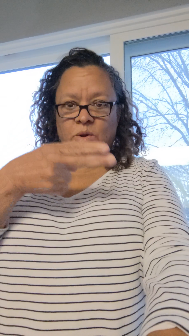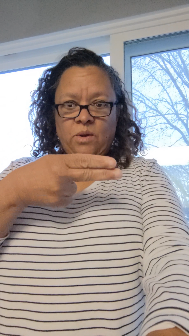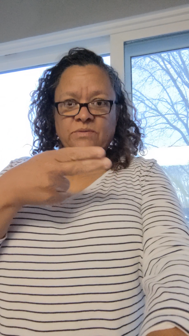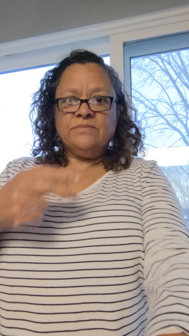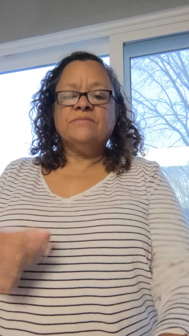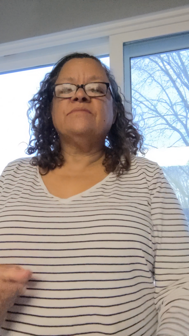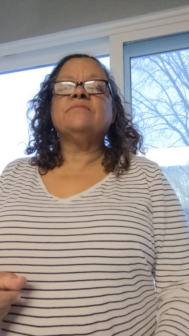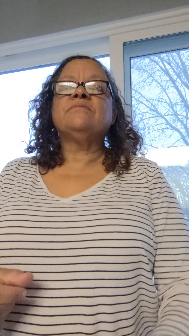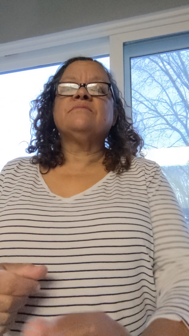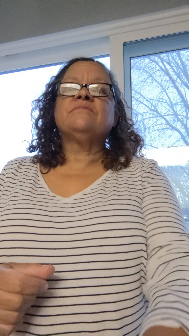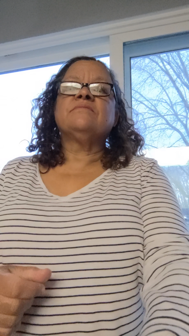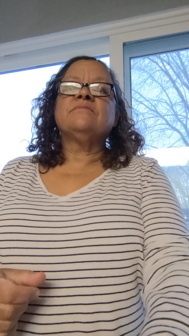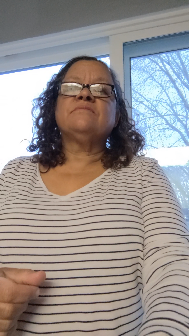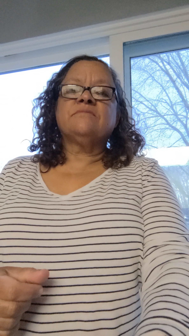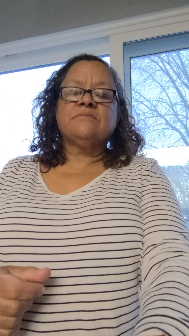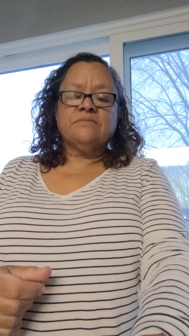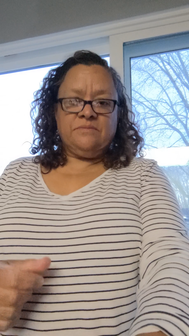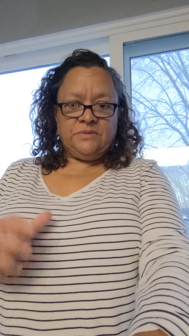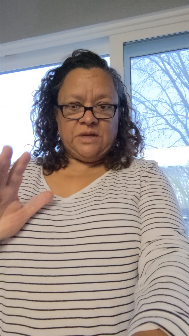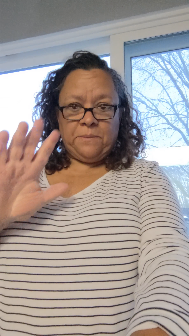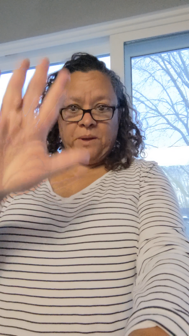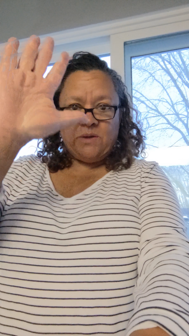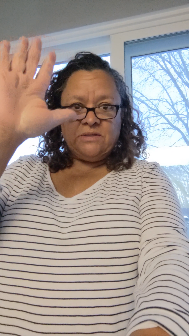push